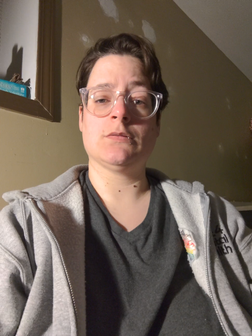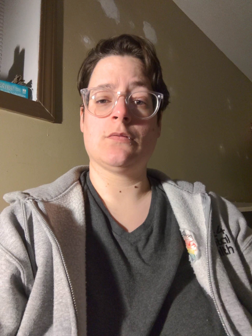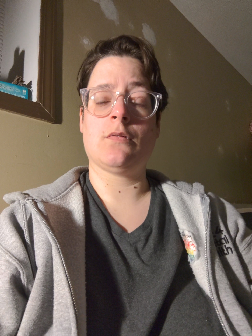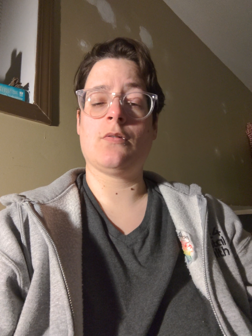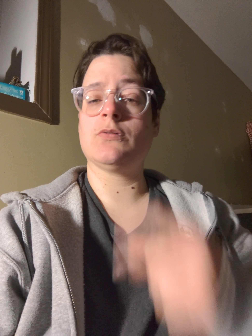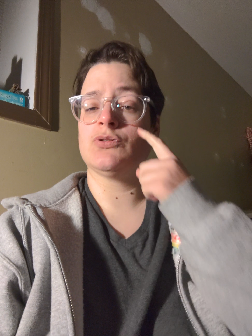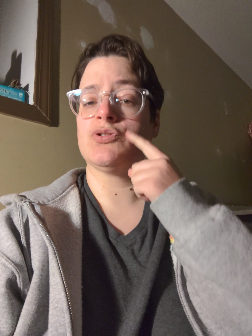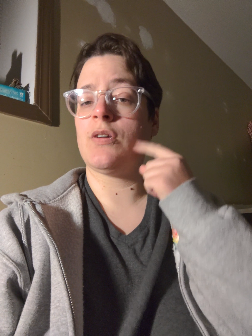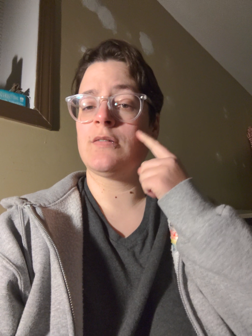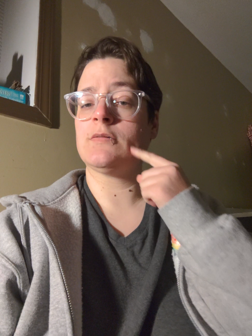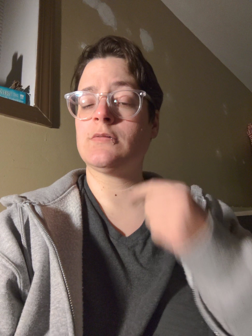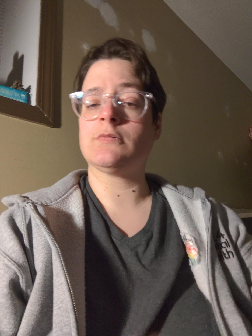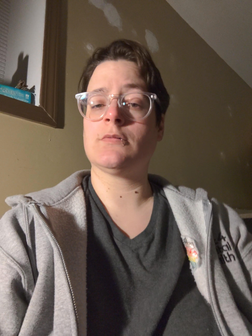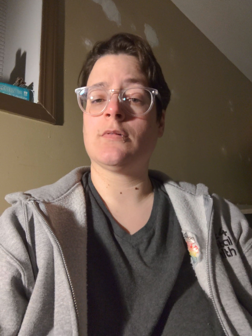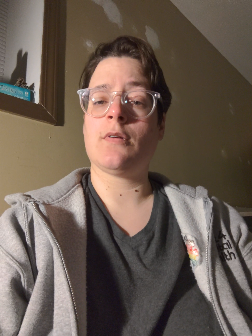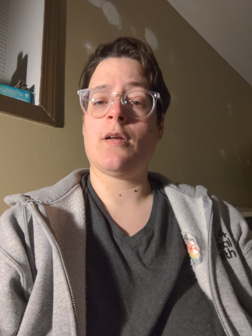cheek